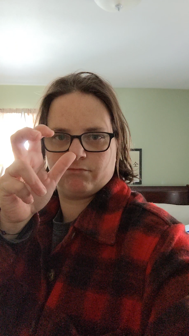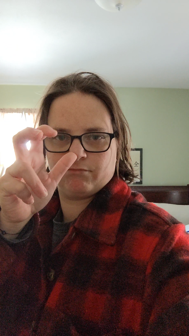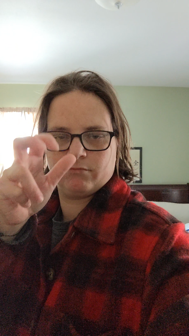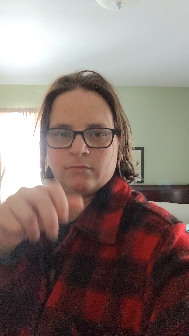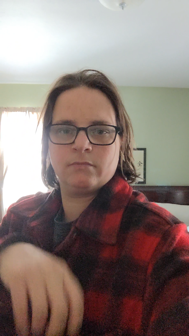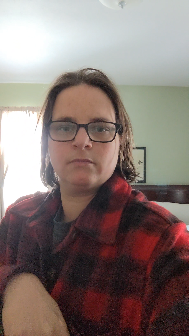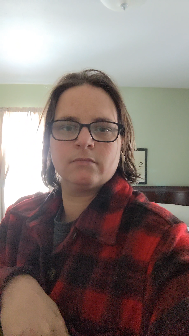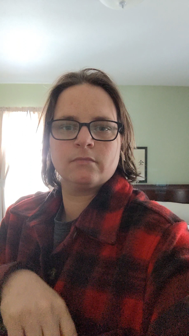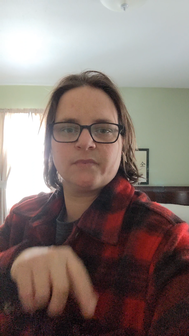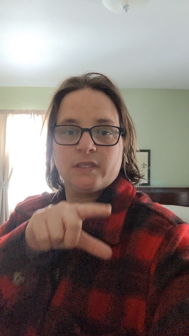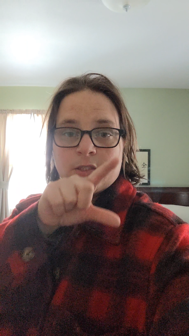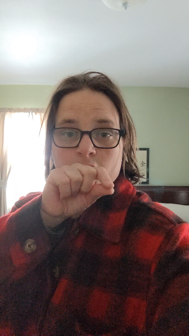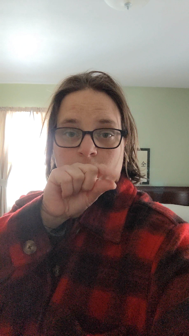chicken